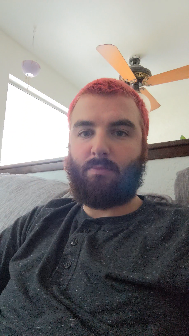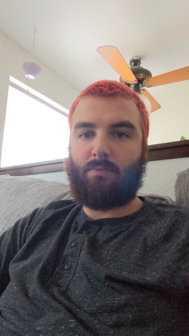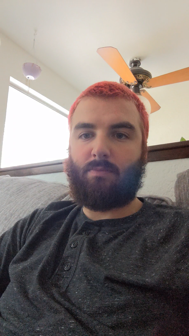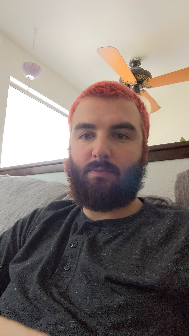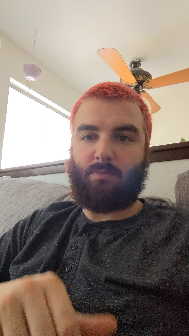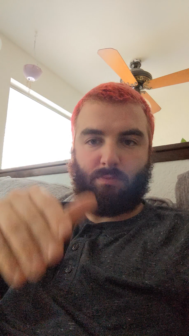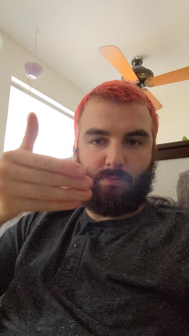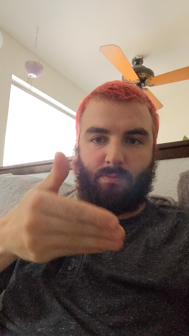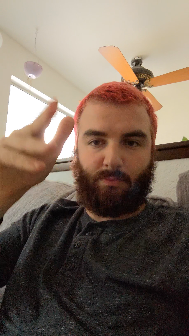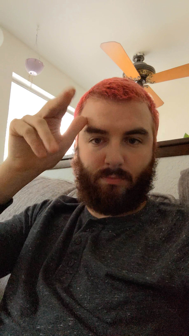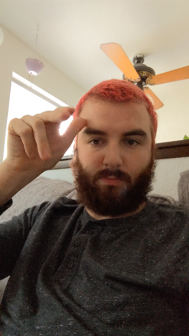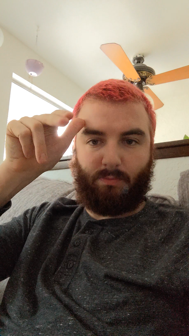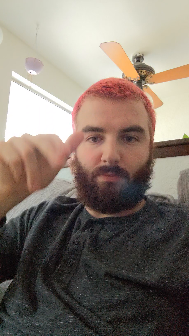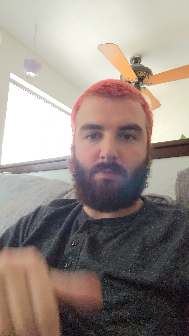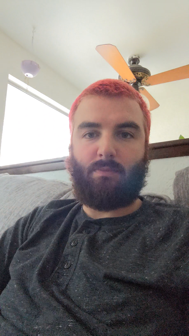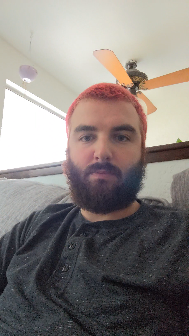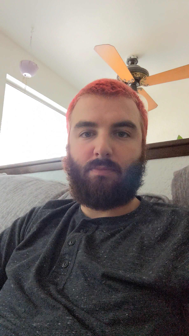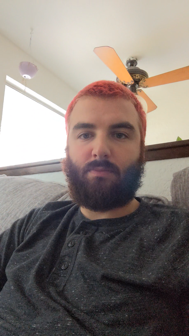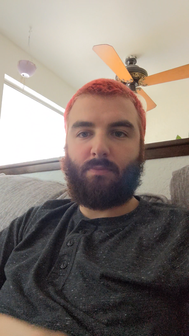pony